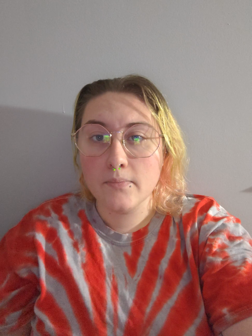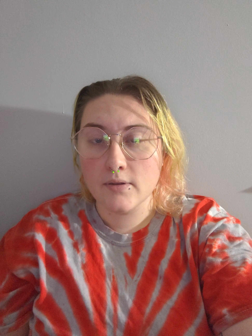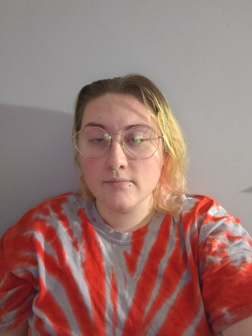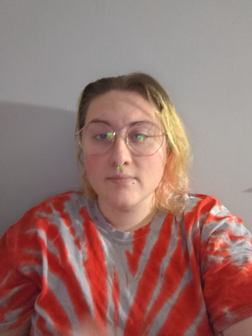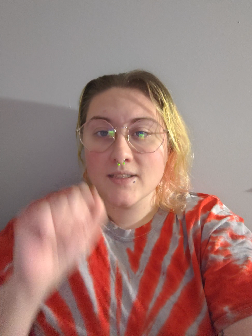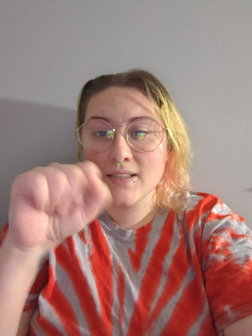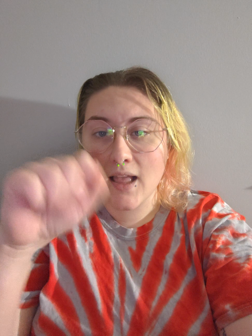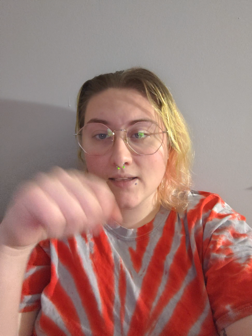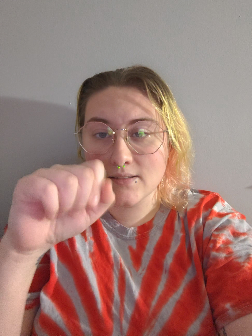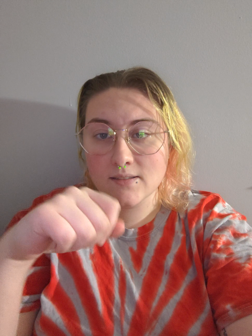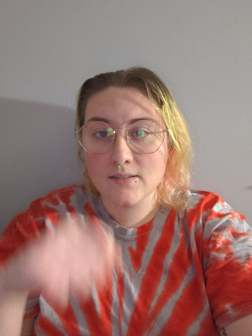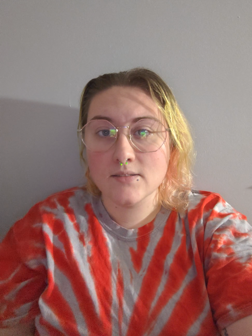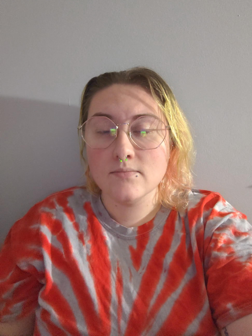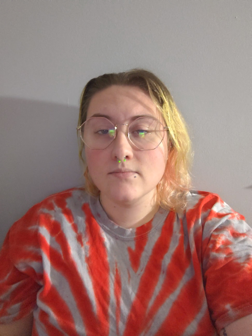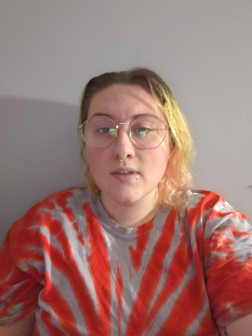yes